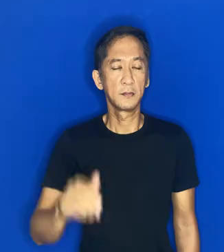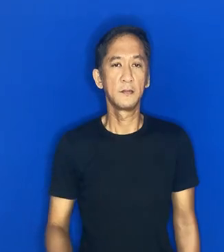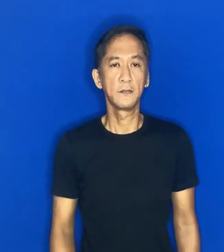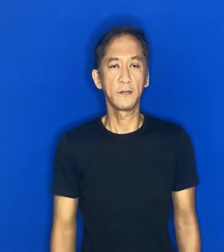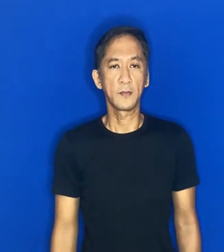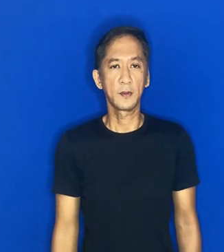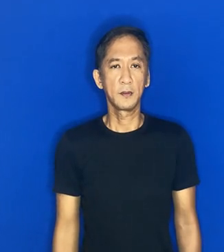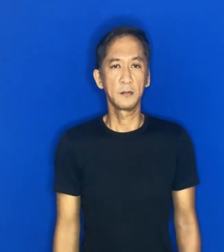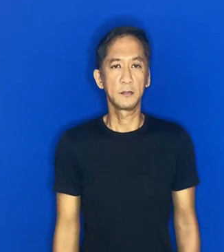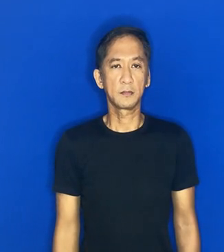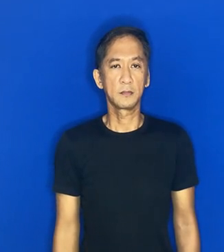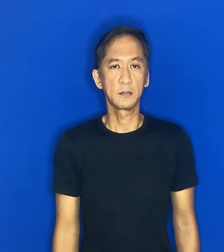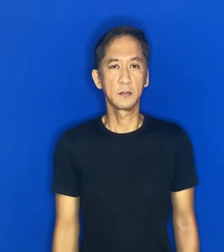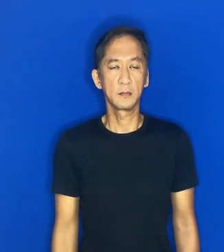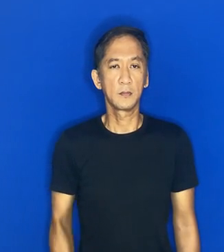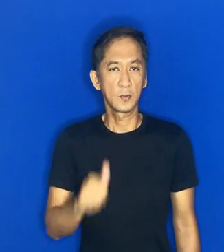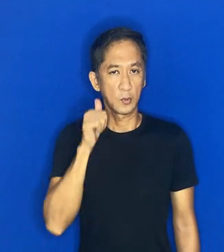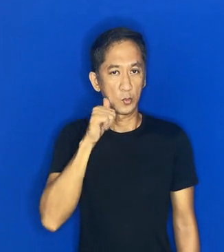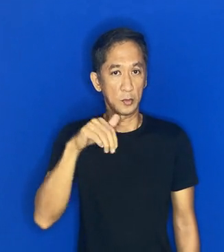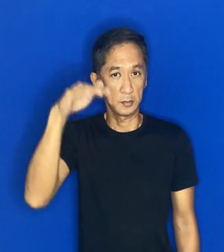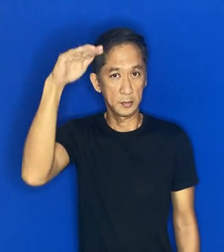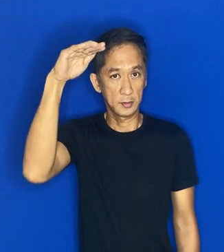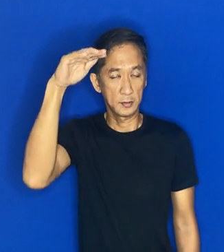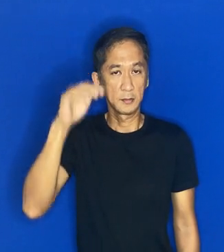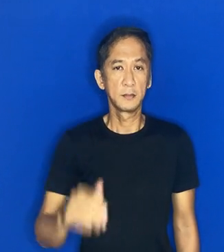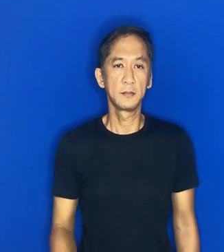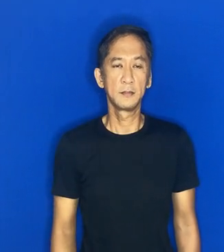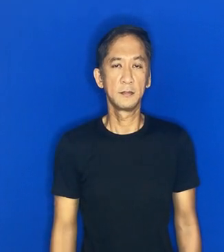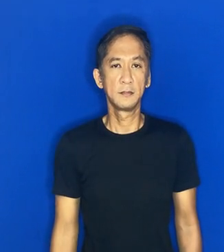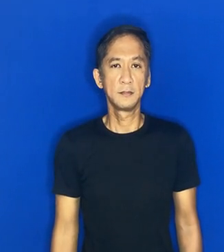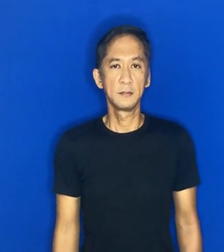woman